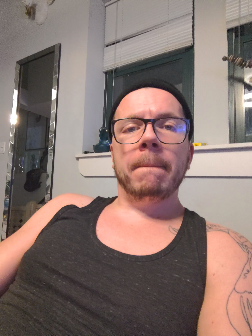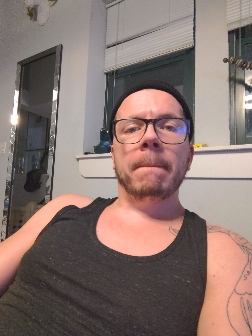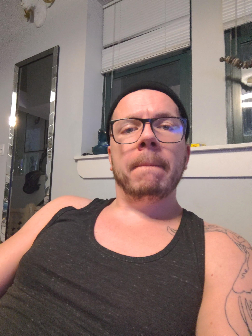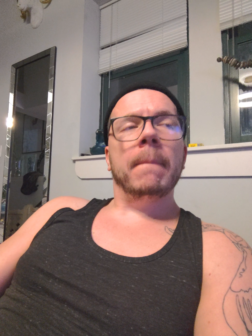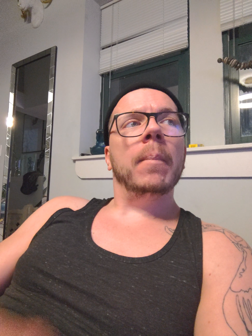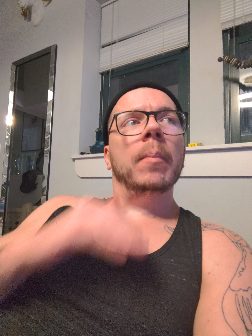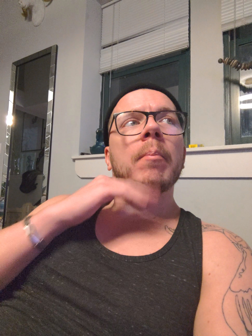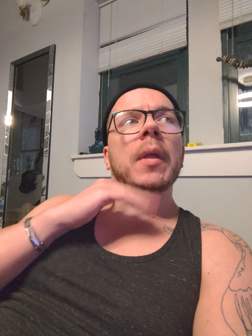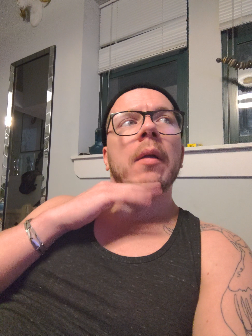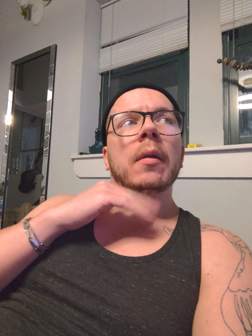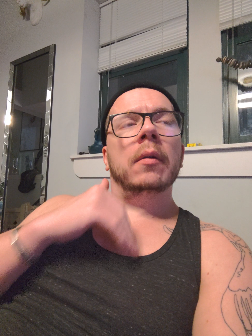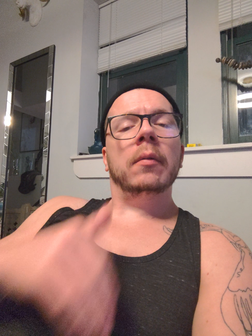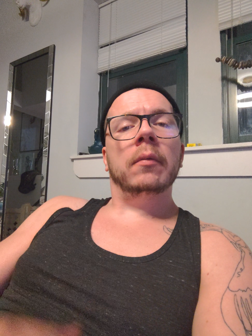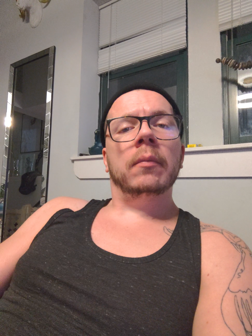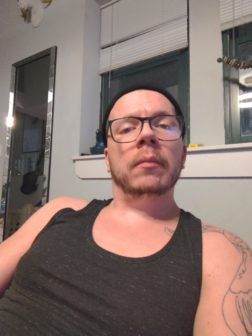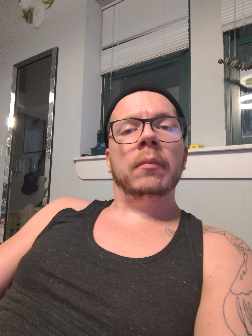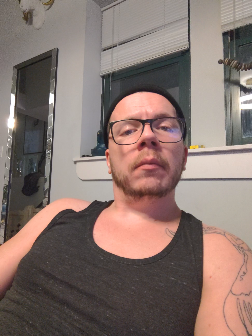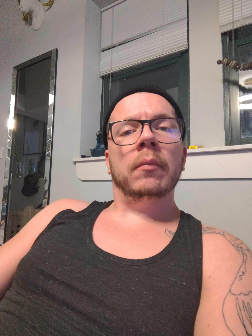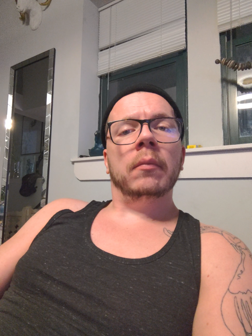pig